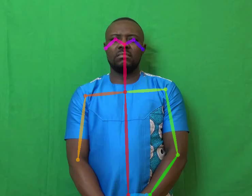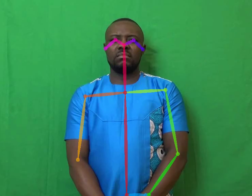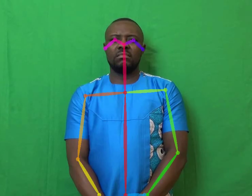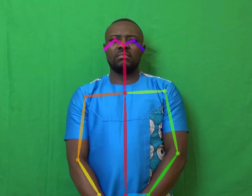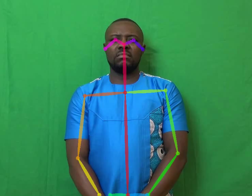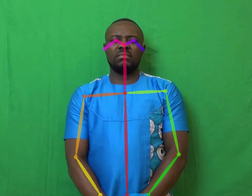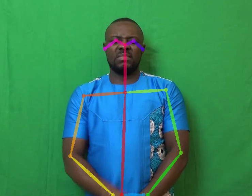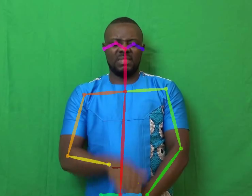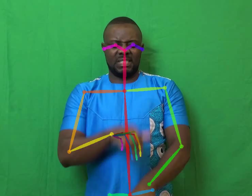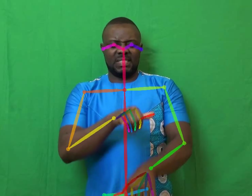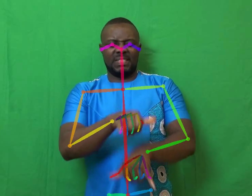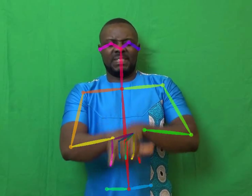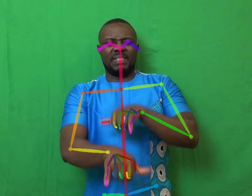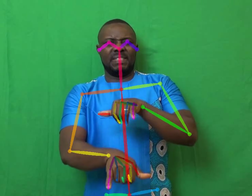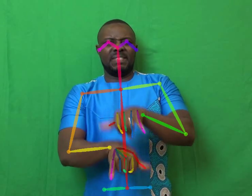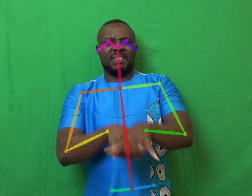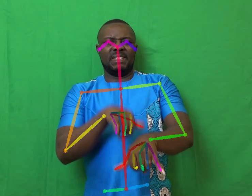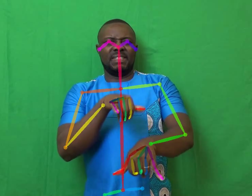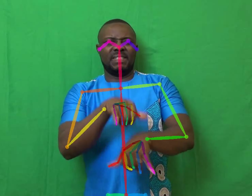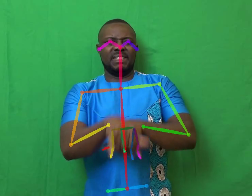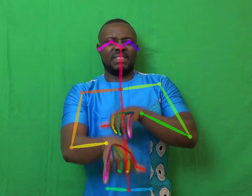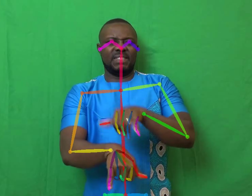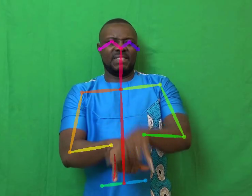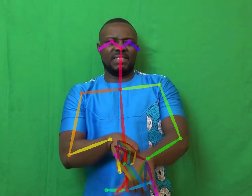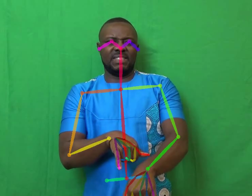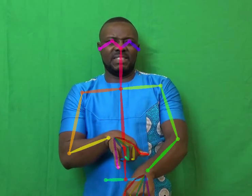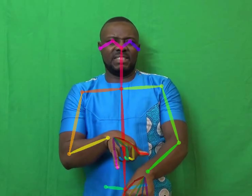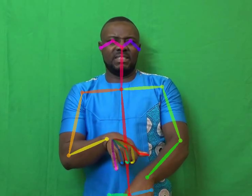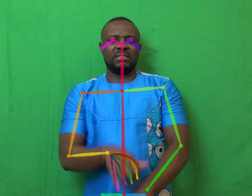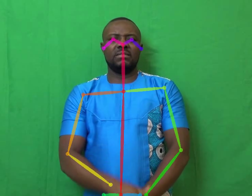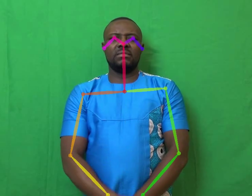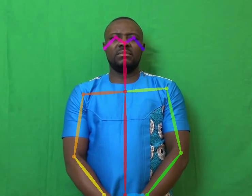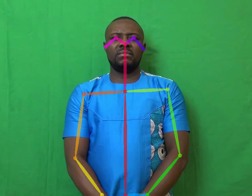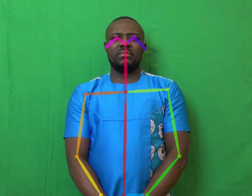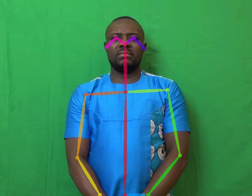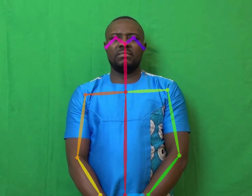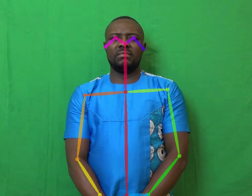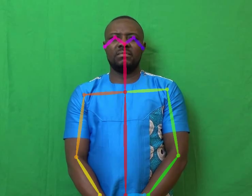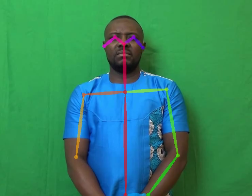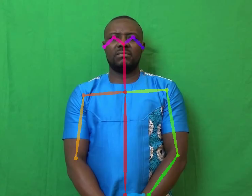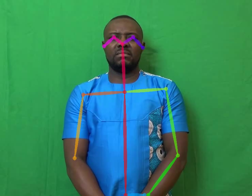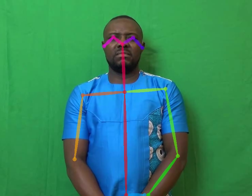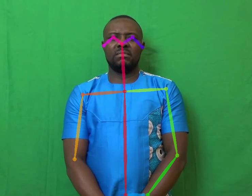deceive